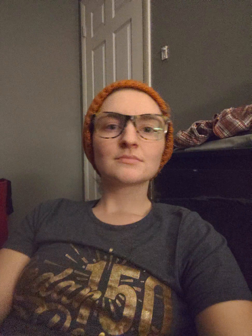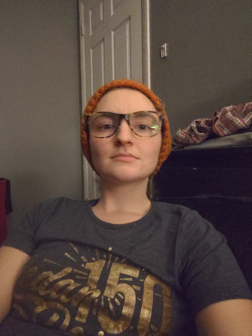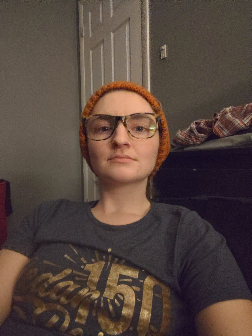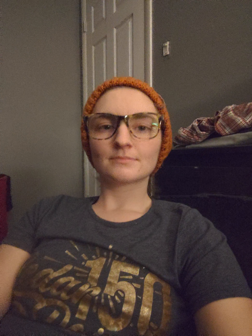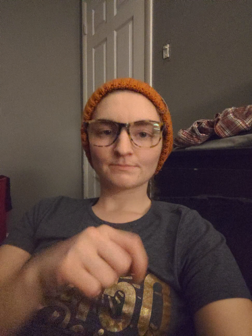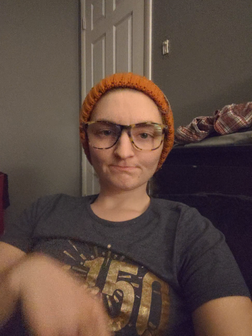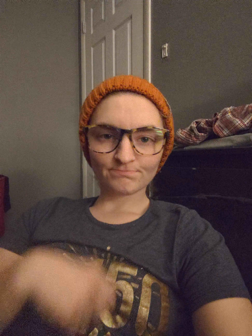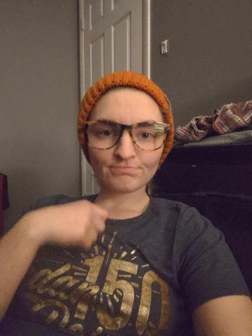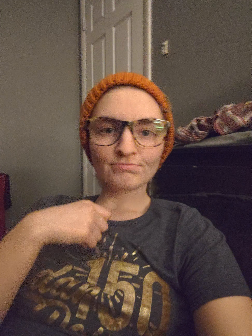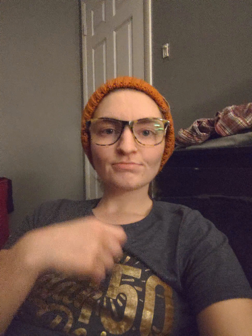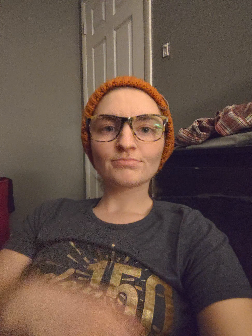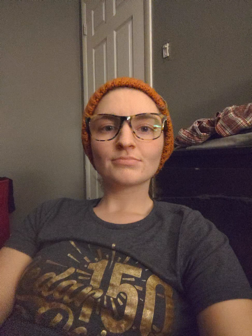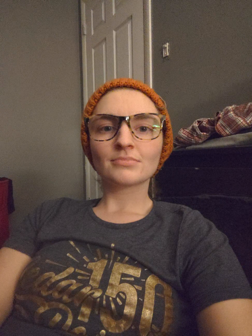zipper